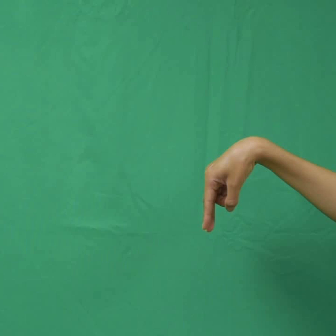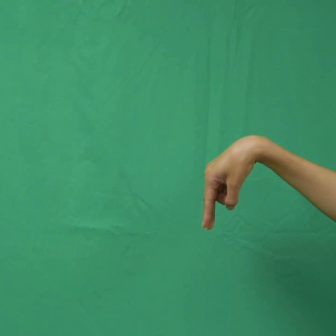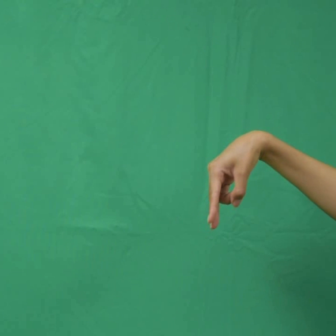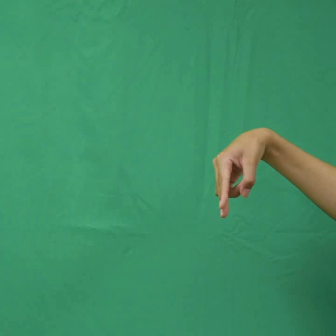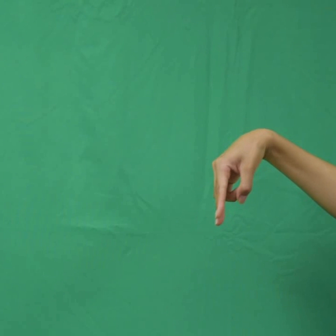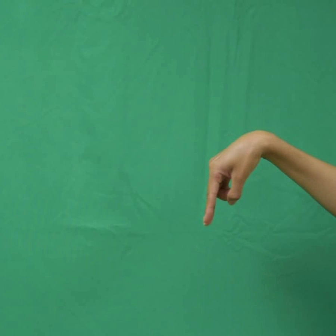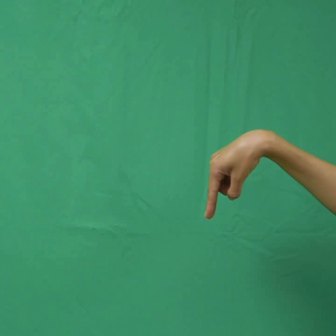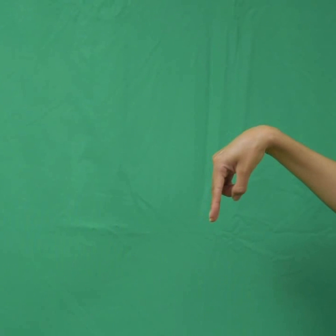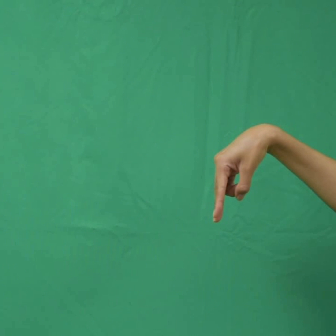Ñ